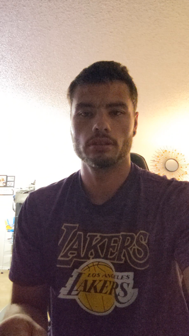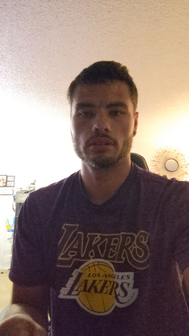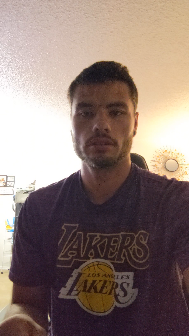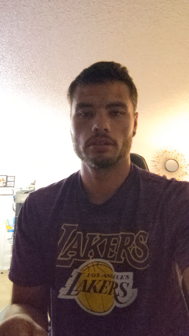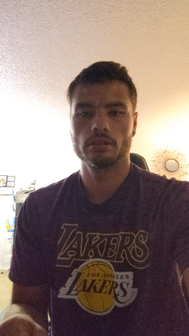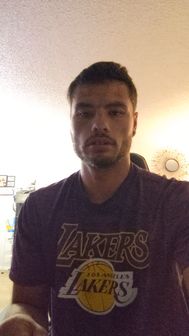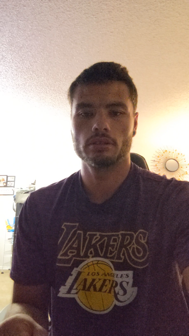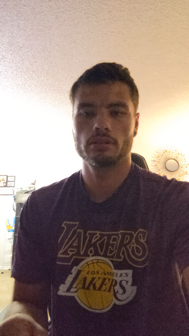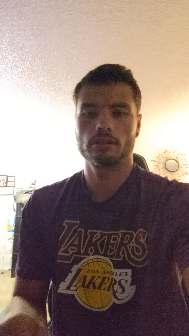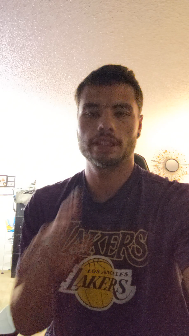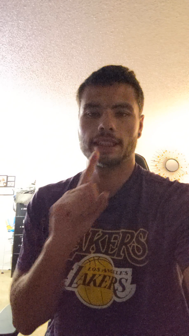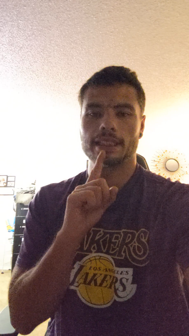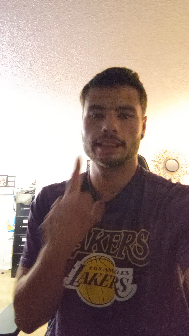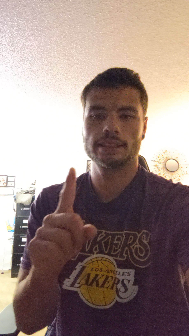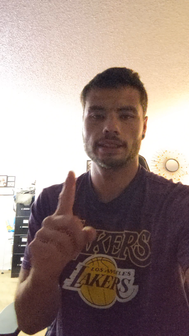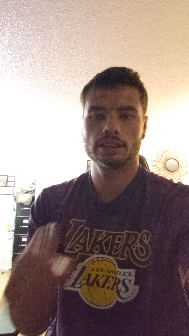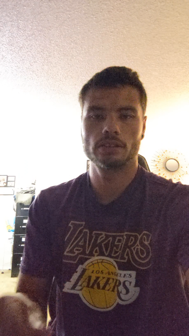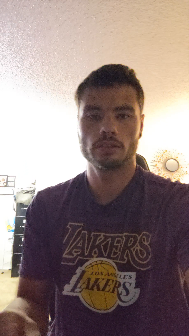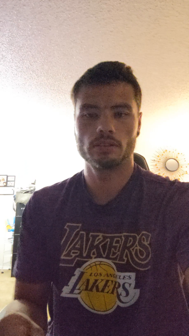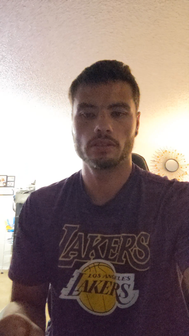is